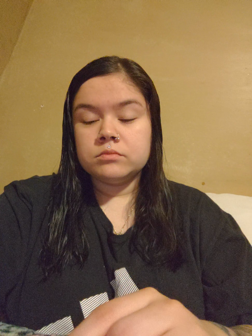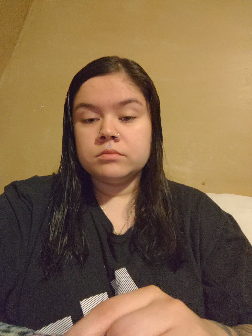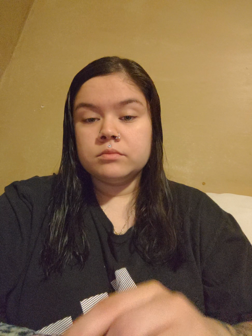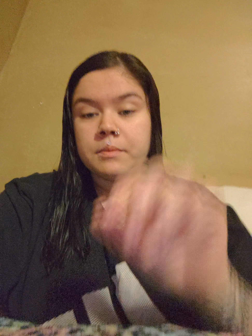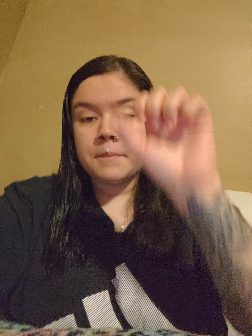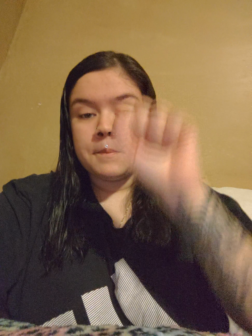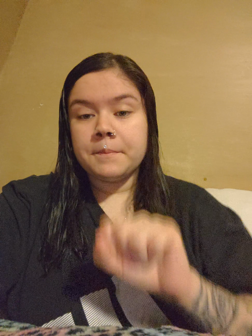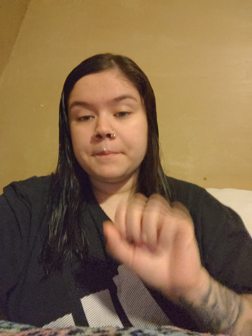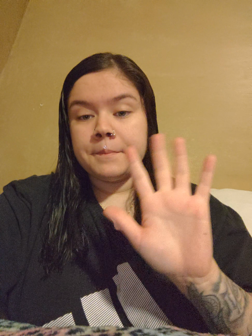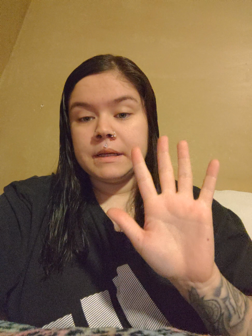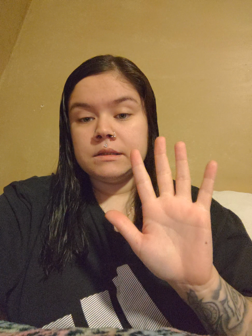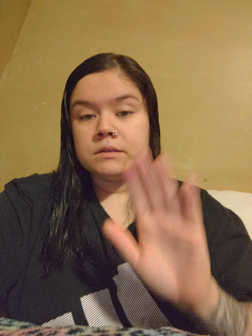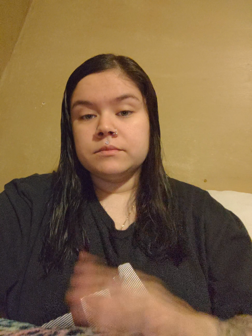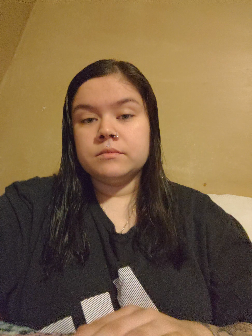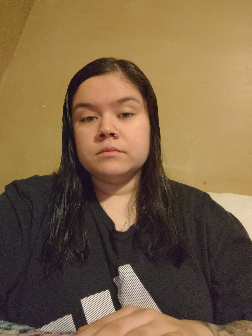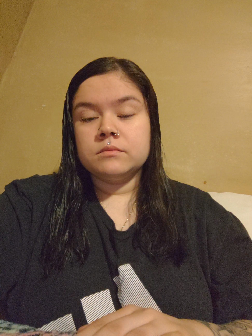mitten